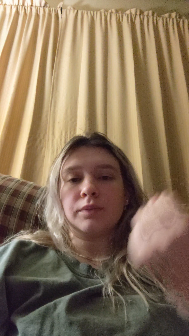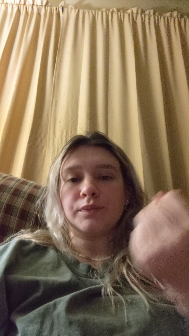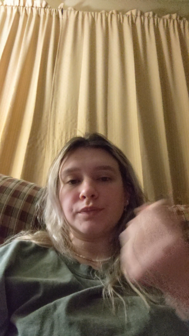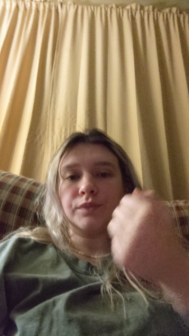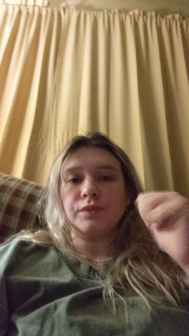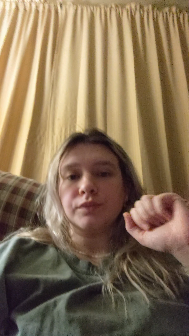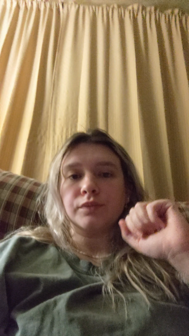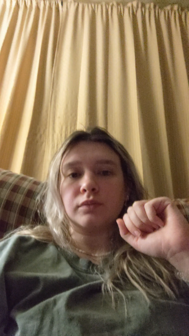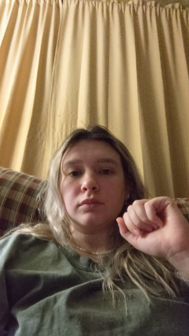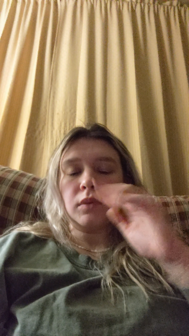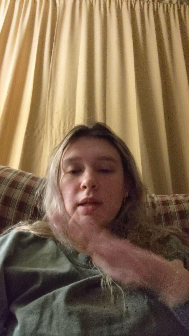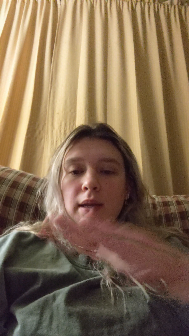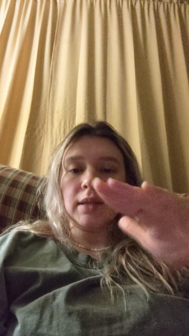nice